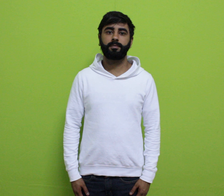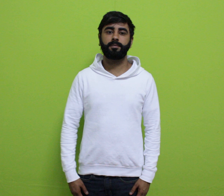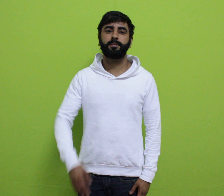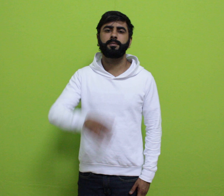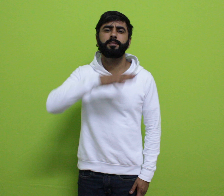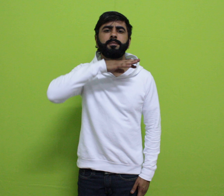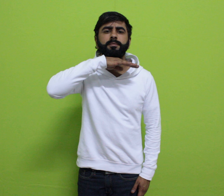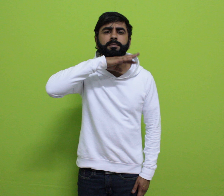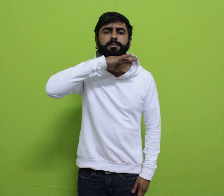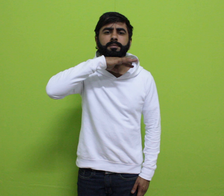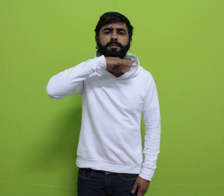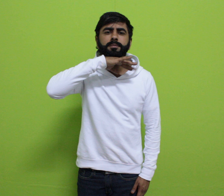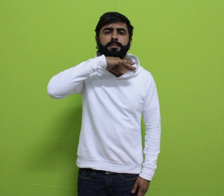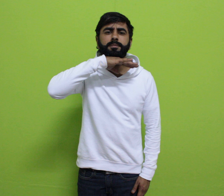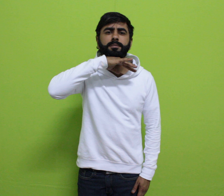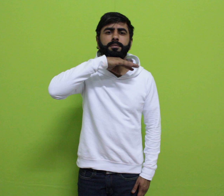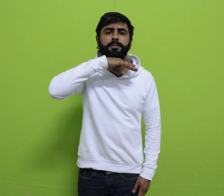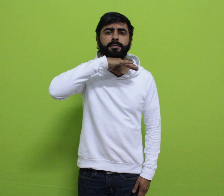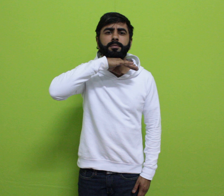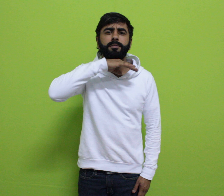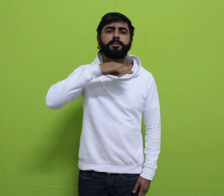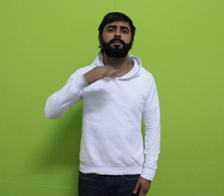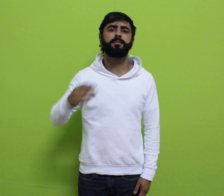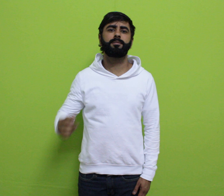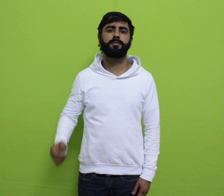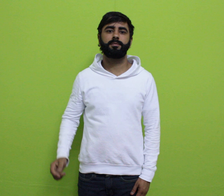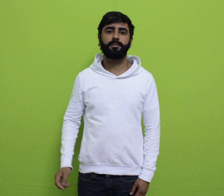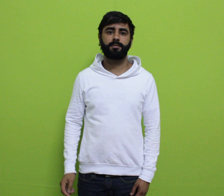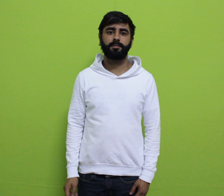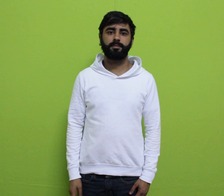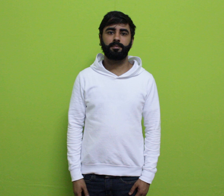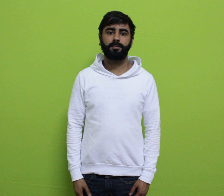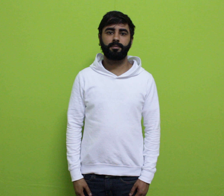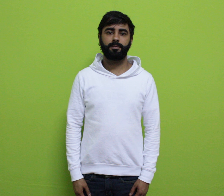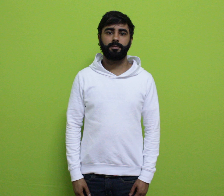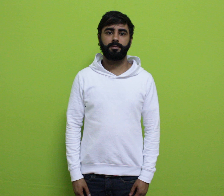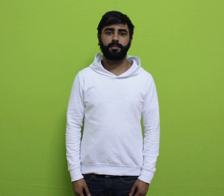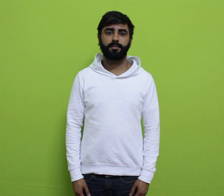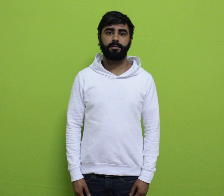ruim